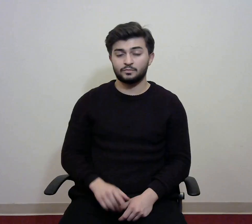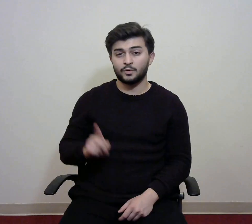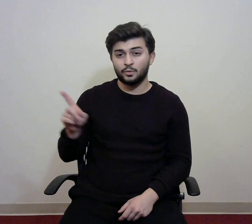O